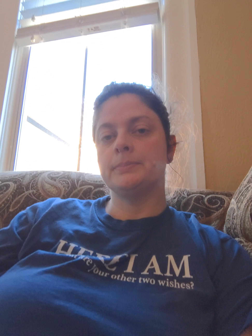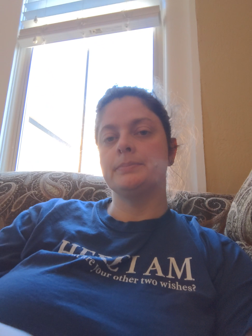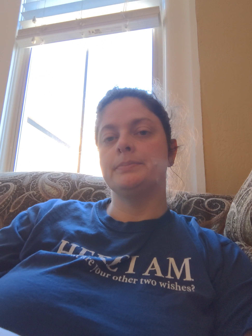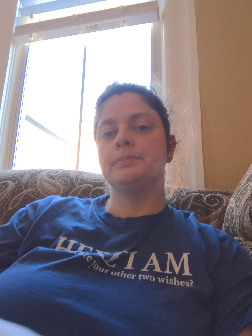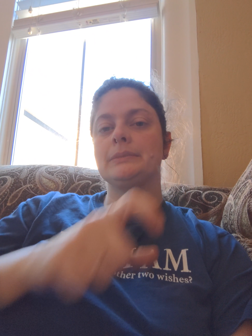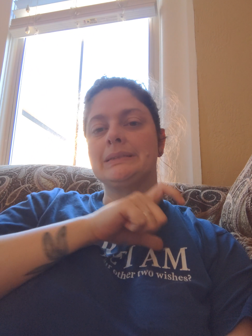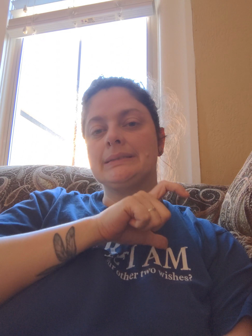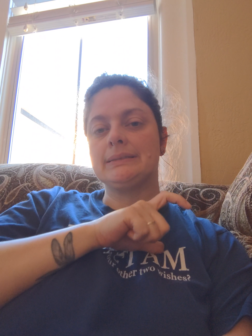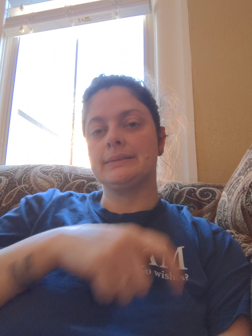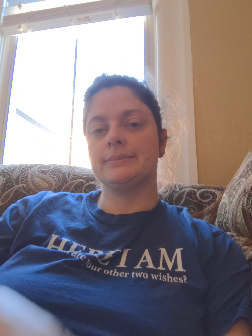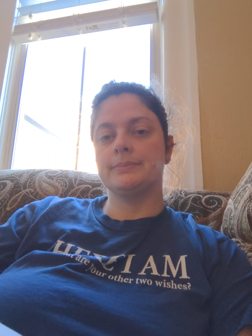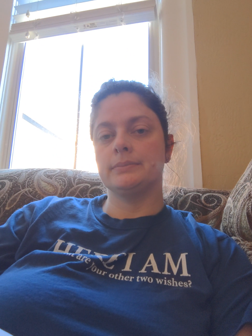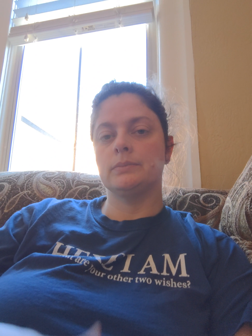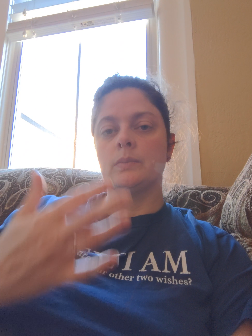police